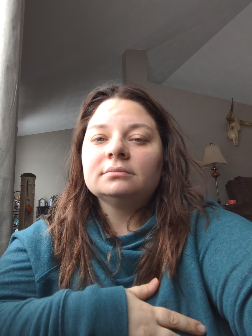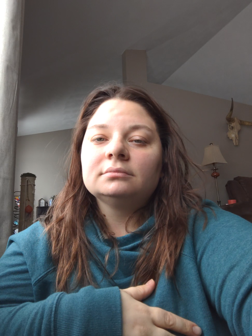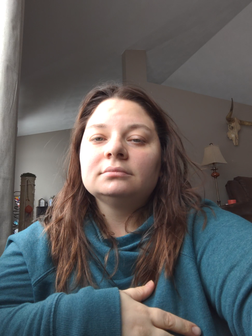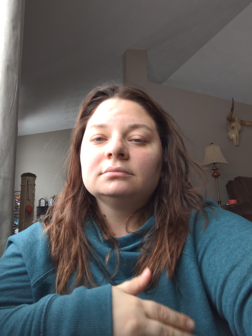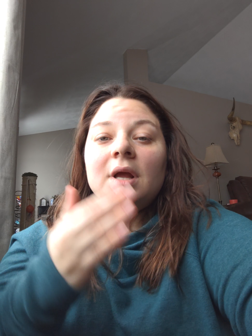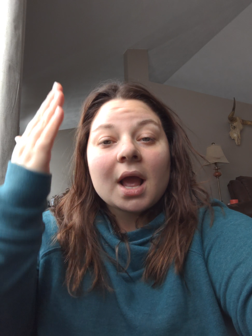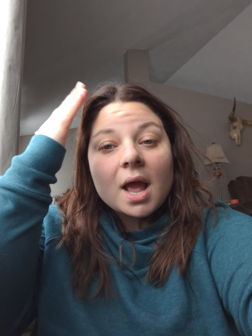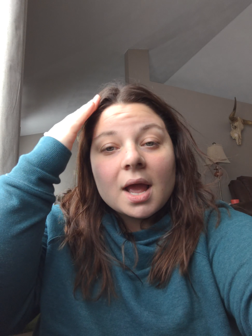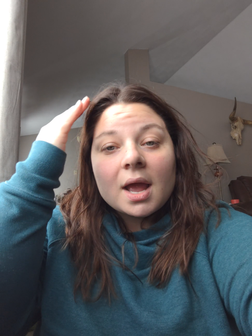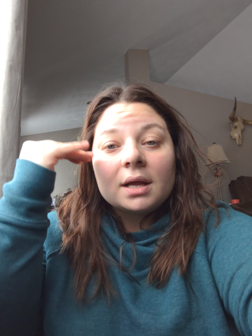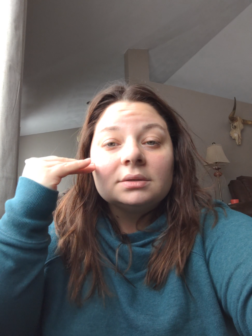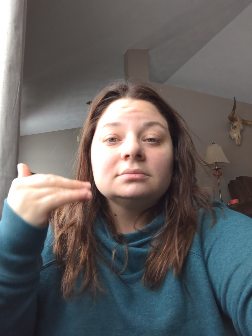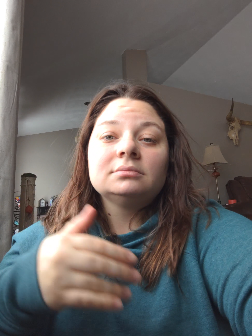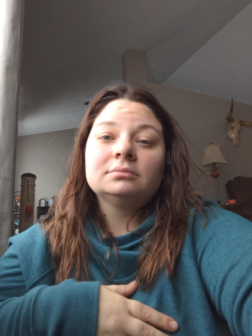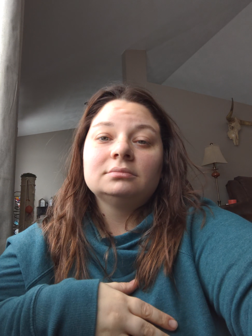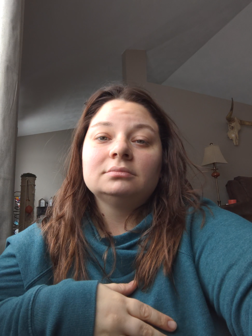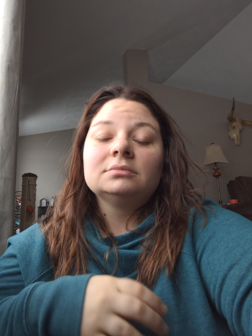head